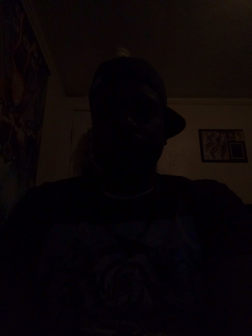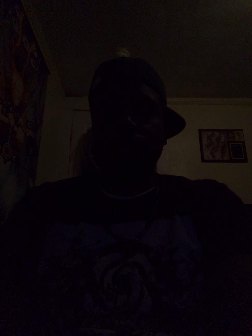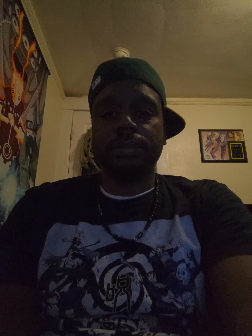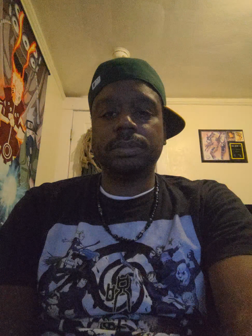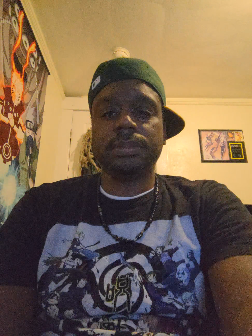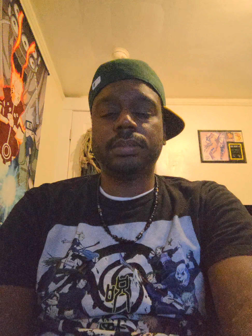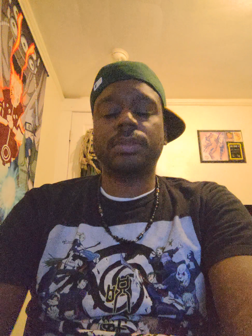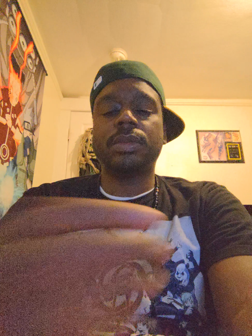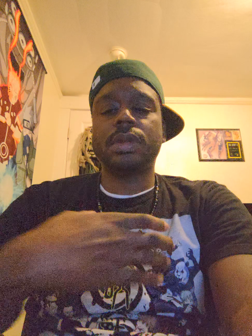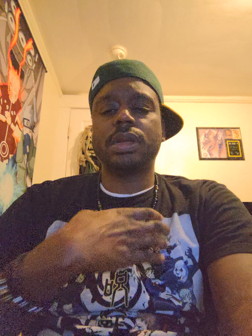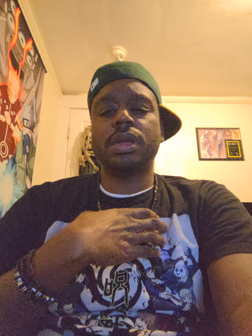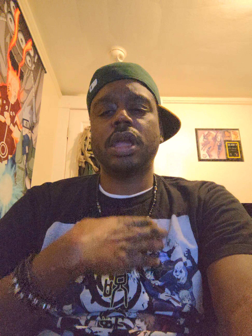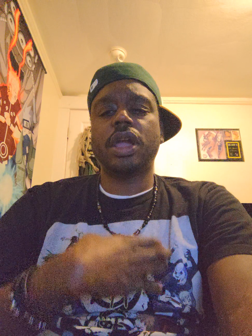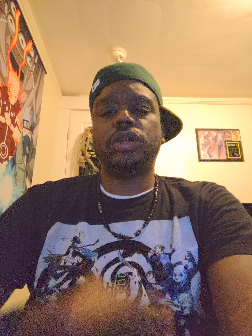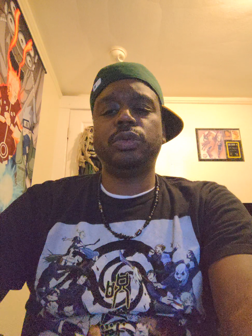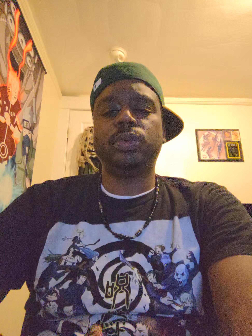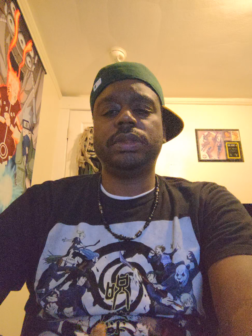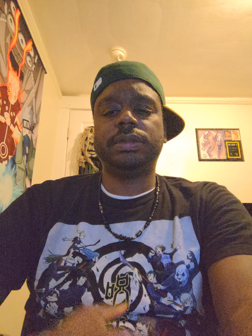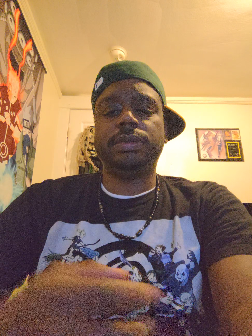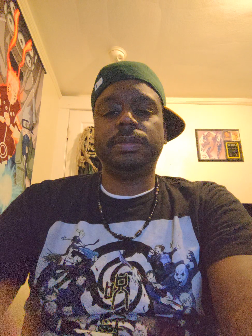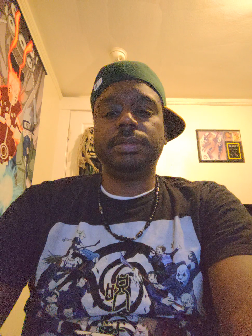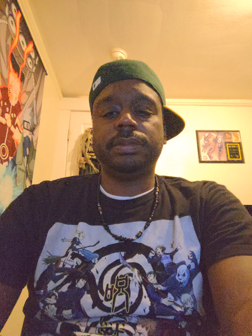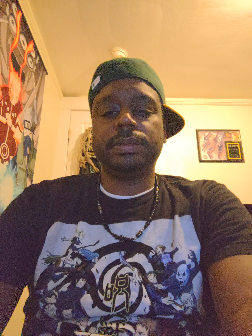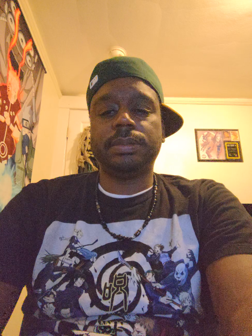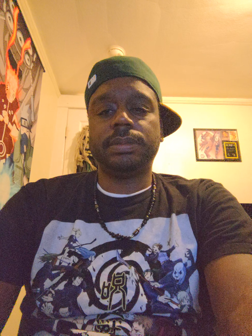hungry